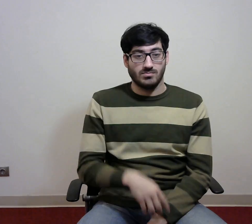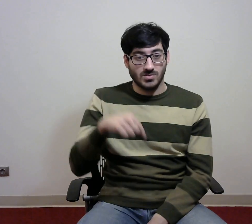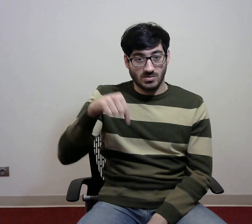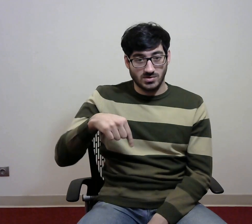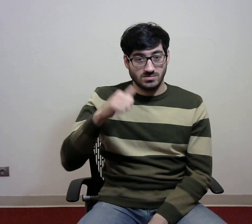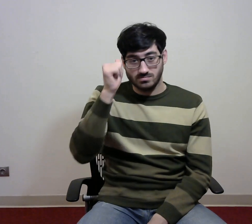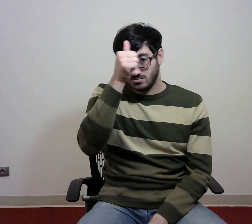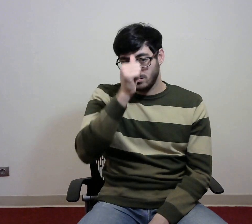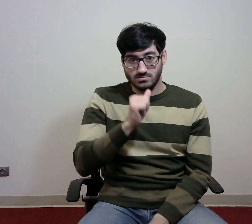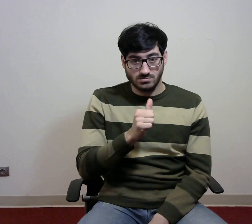bu ay